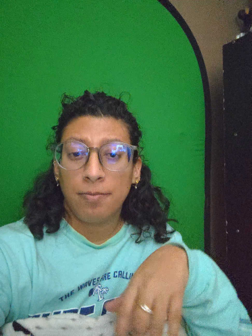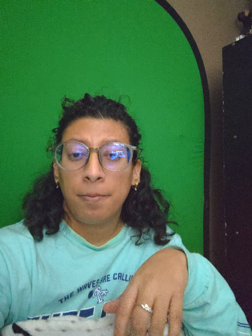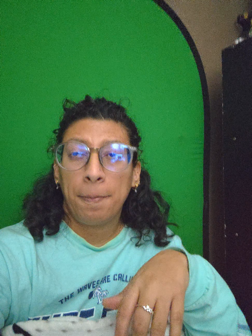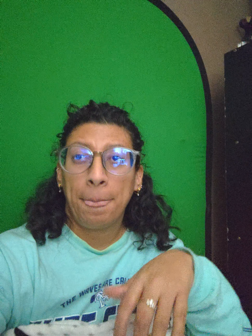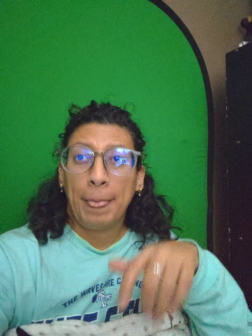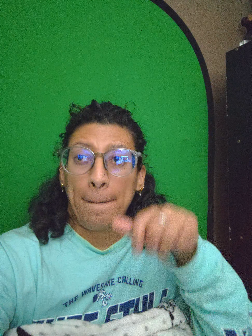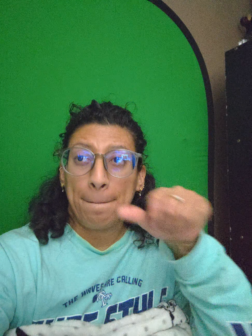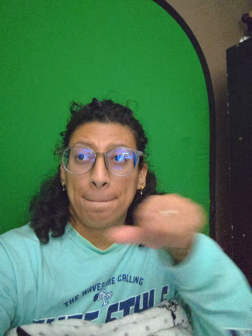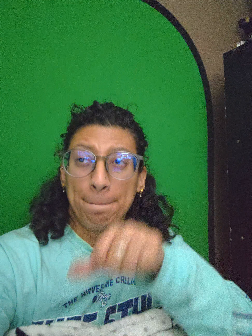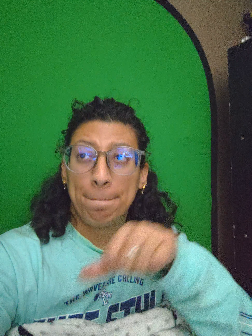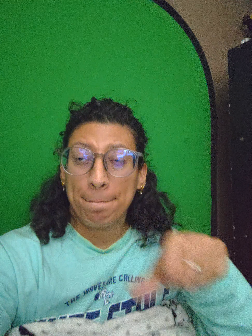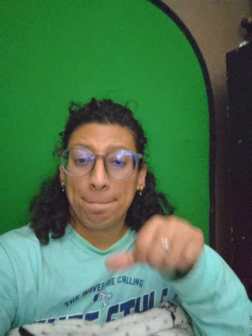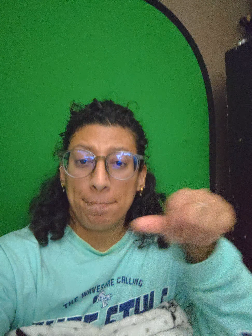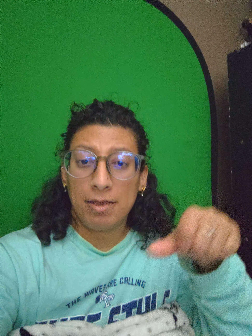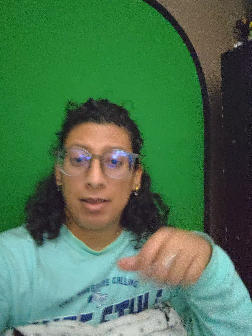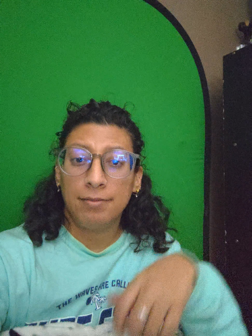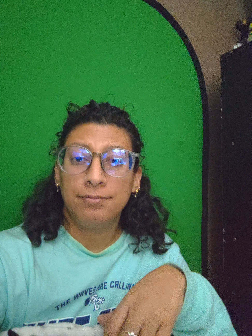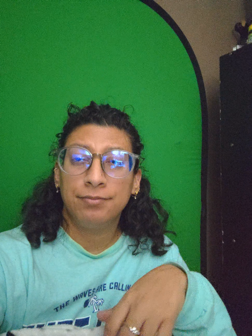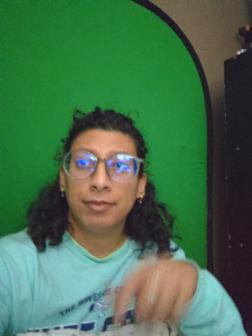puzzle